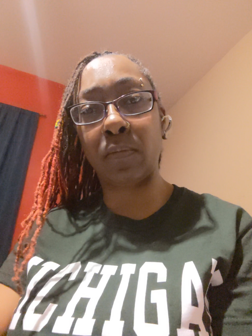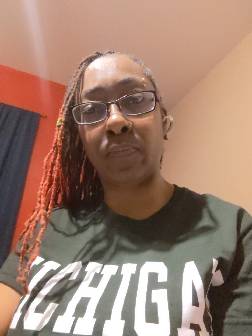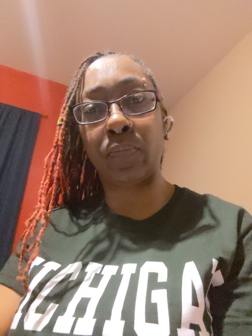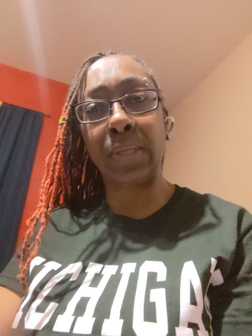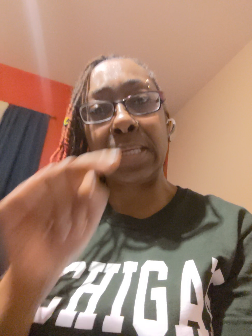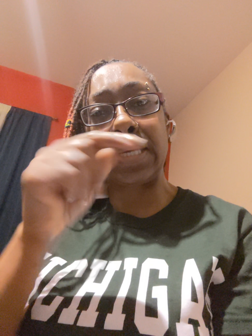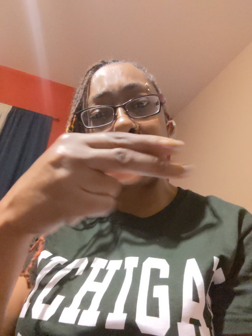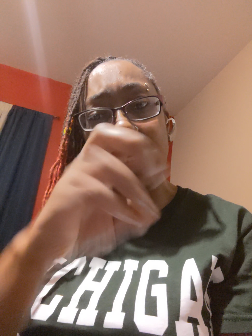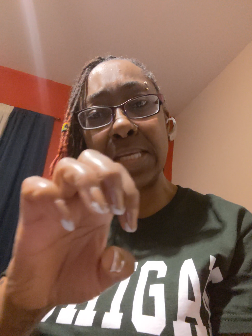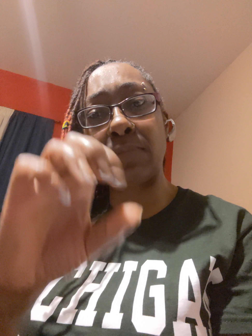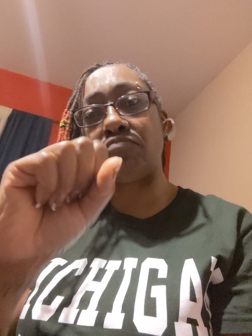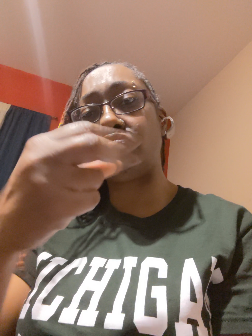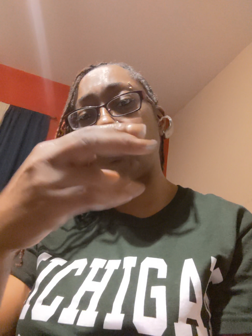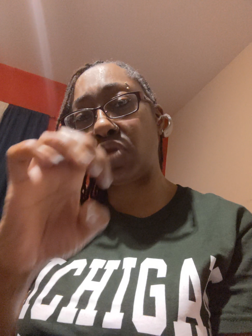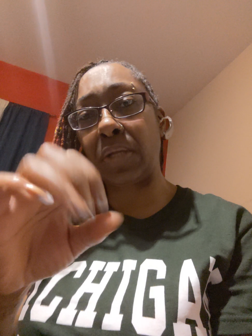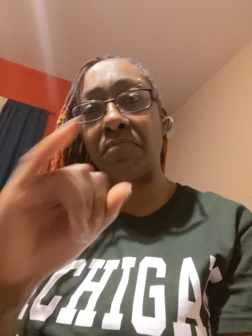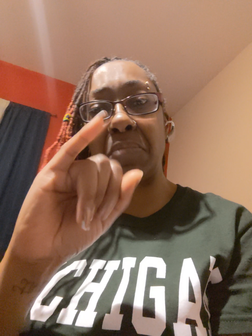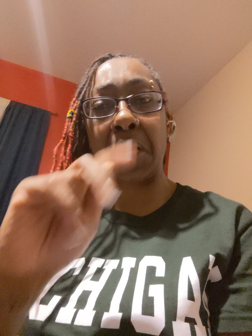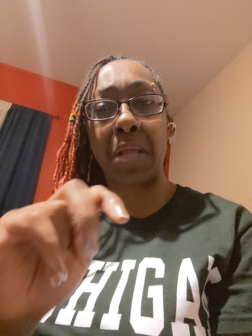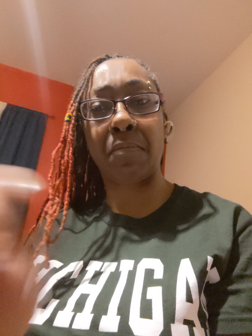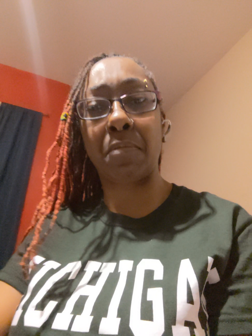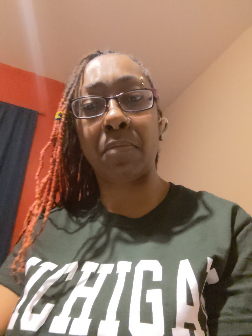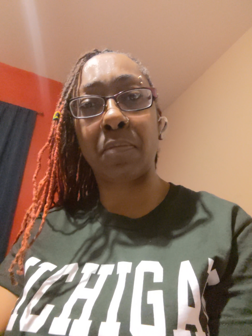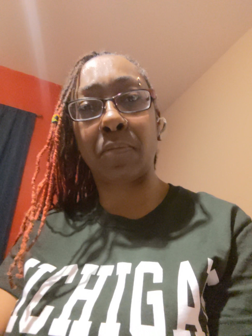he/she/it